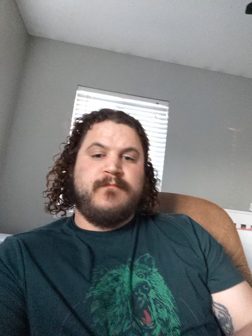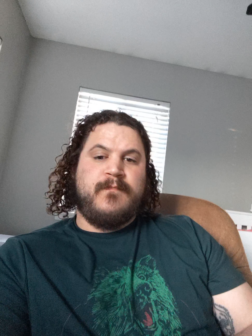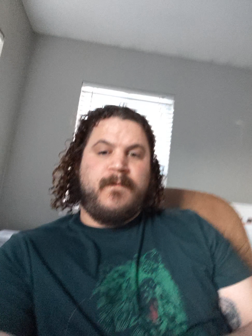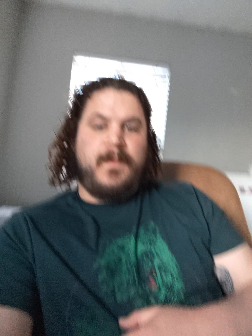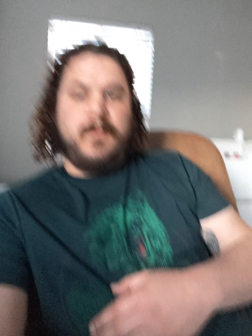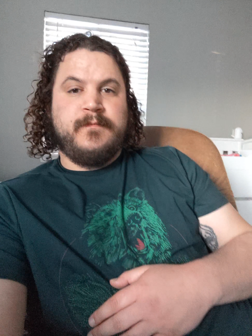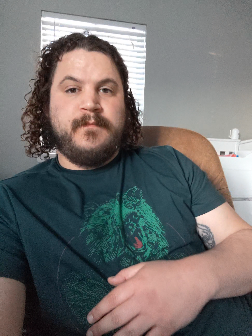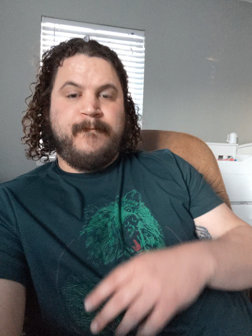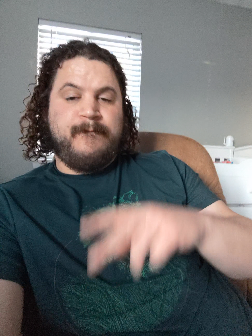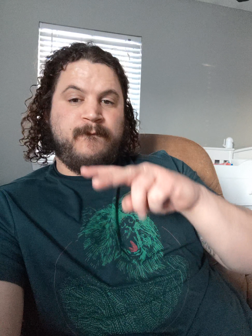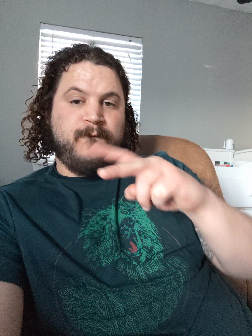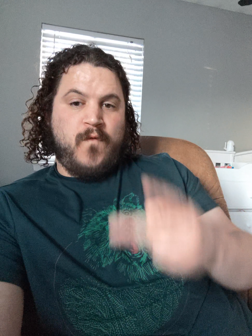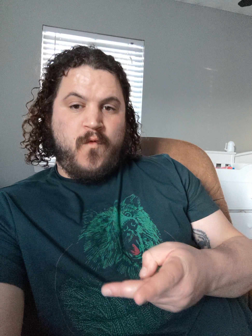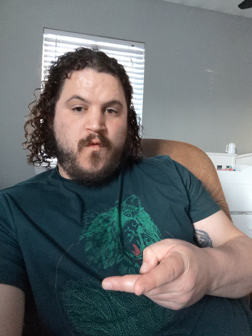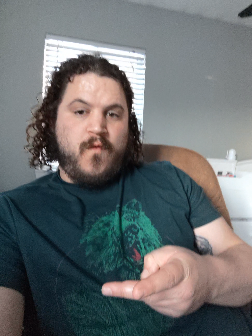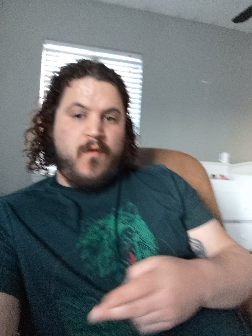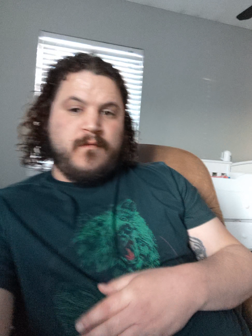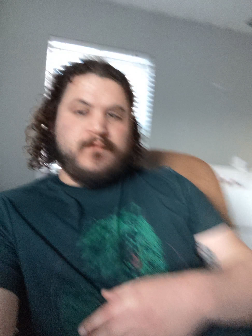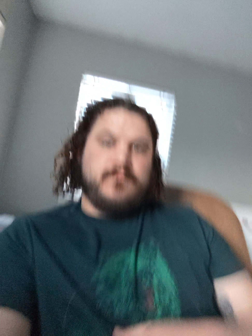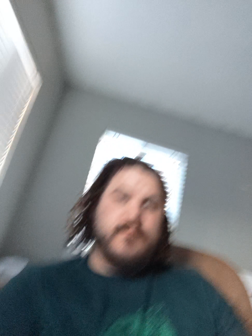fall